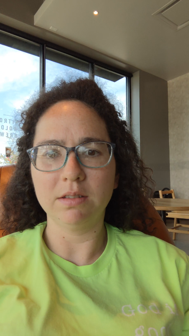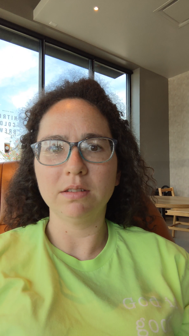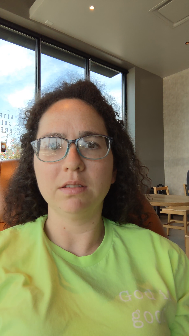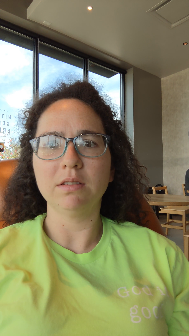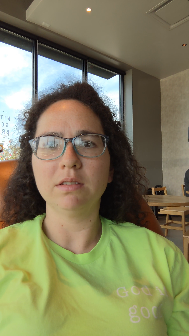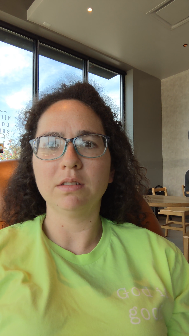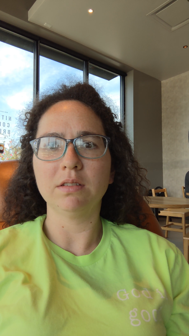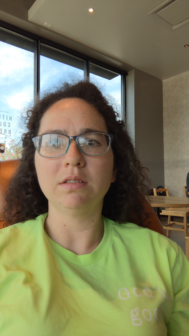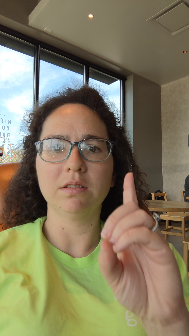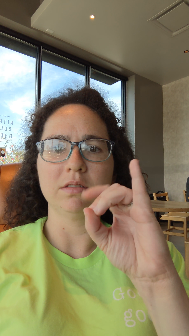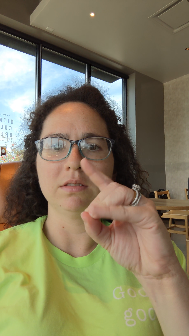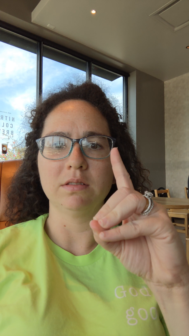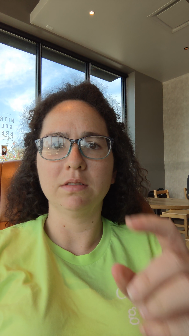did